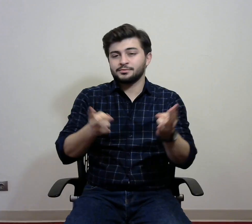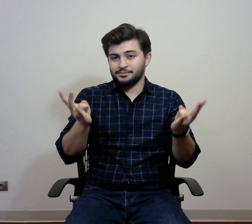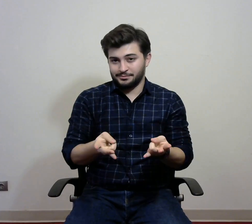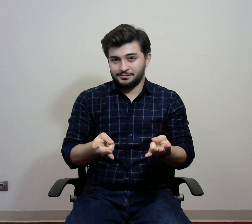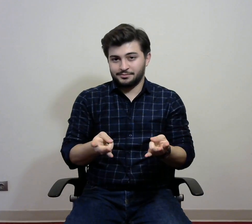lazım